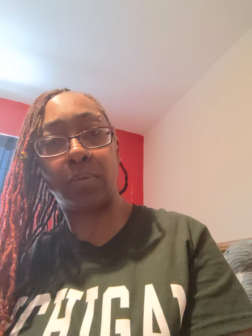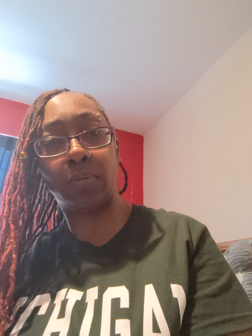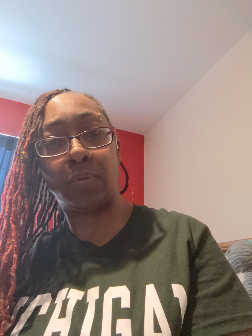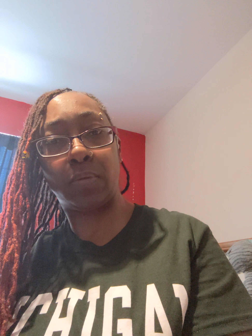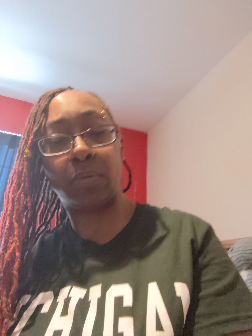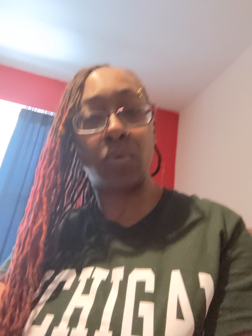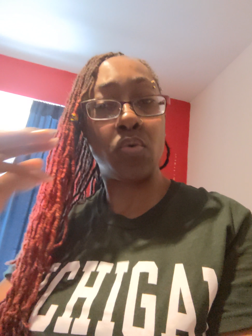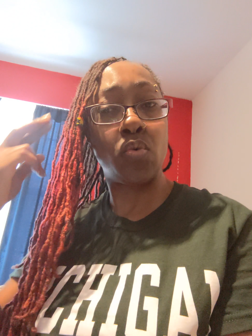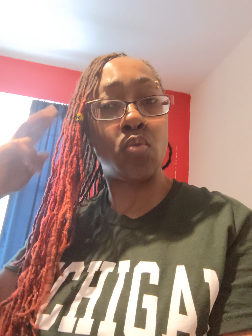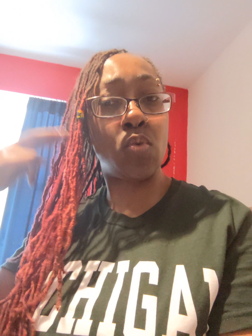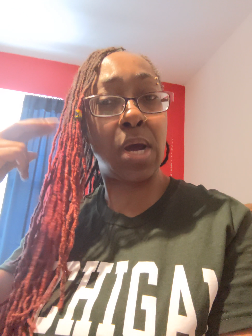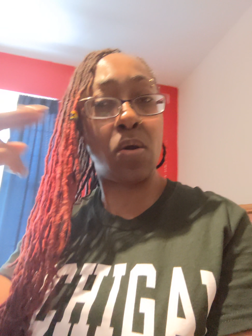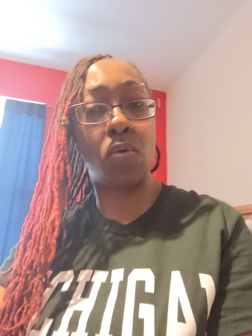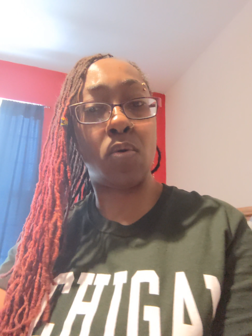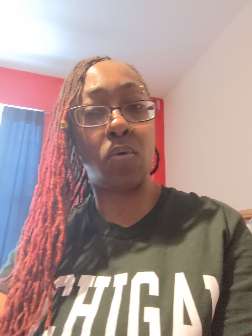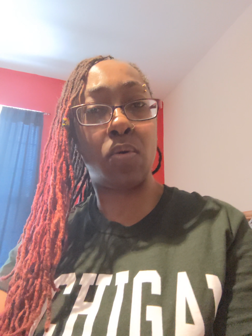radio